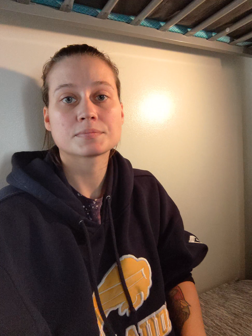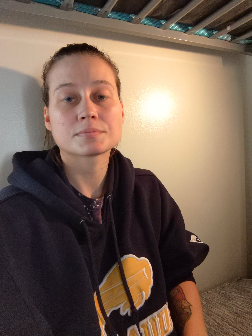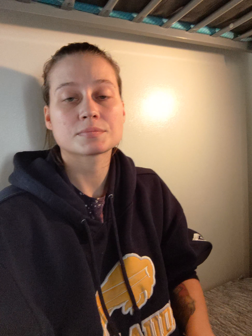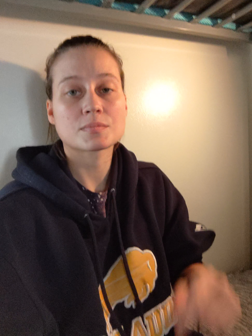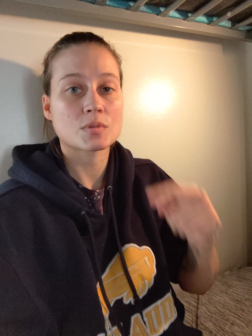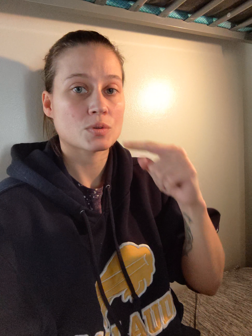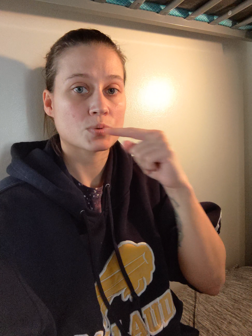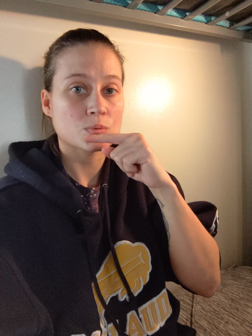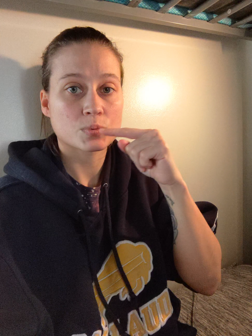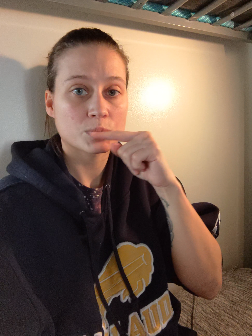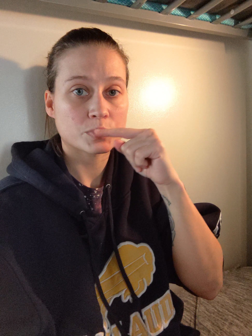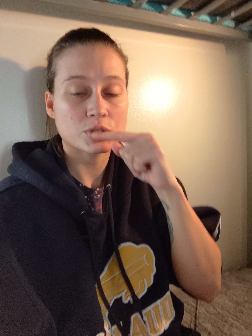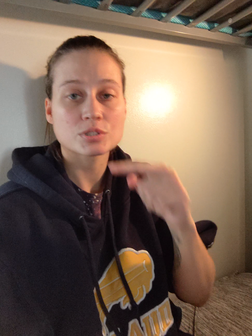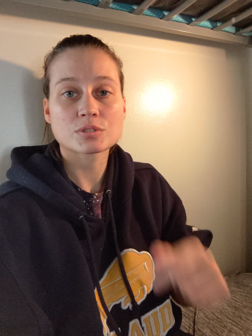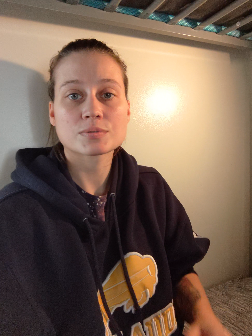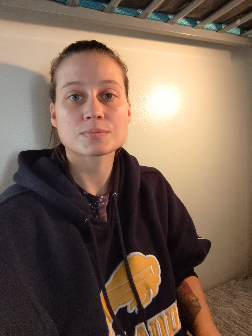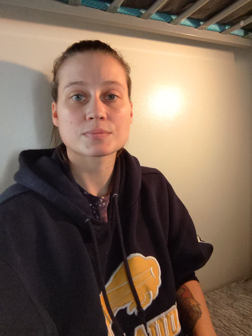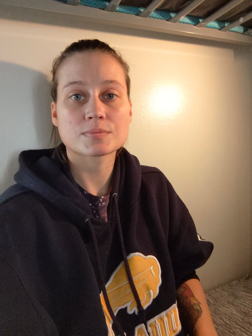toothbrush